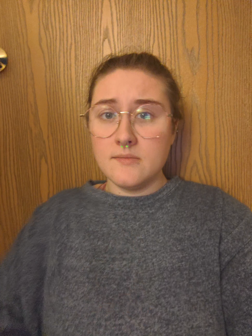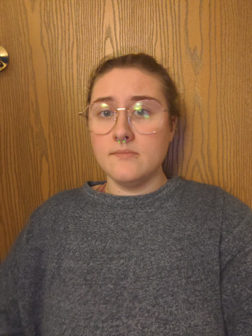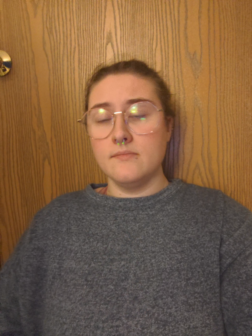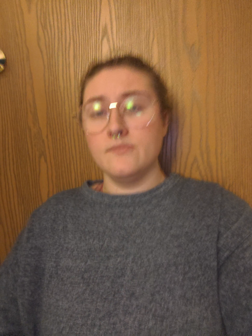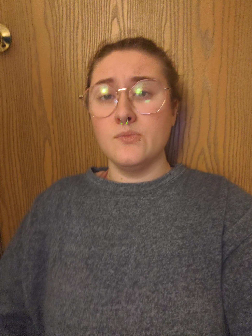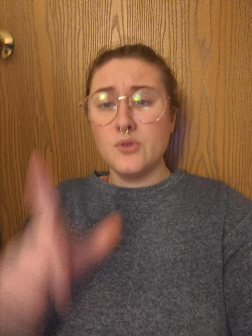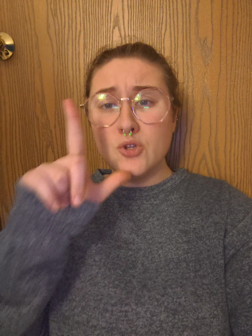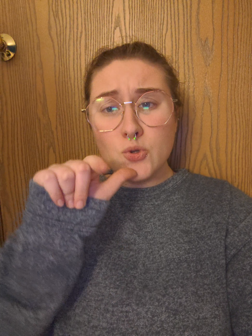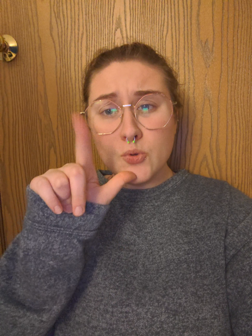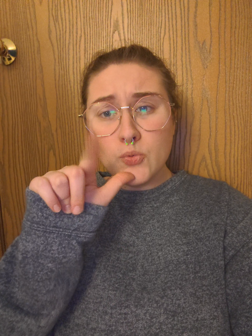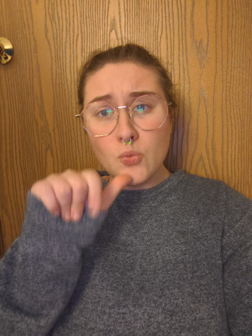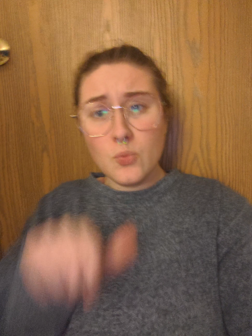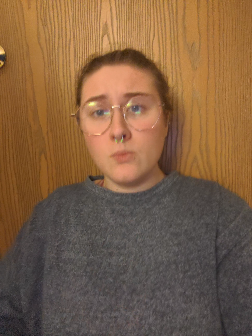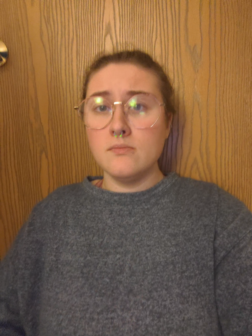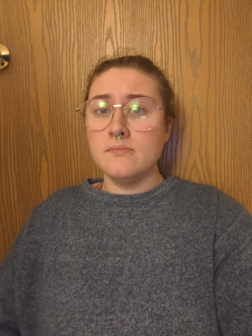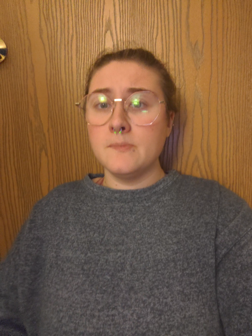who